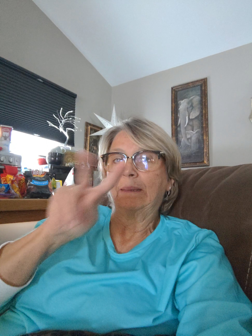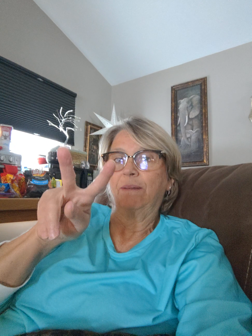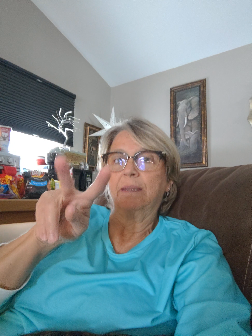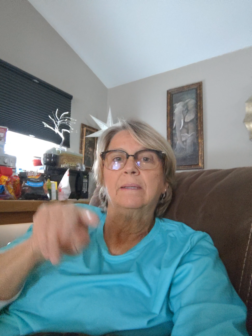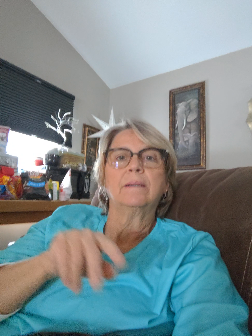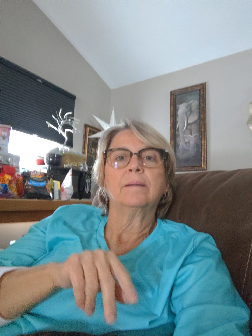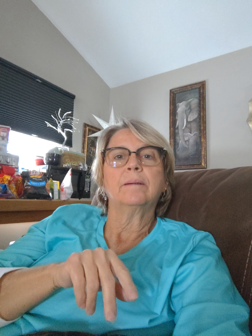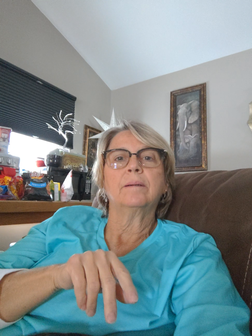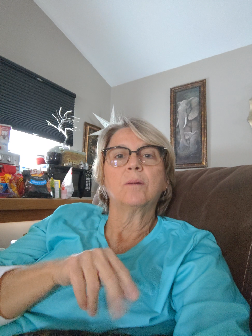TV